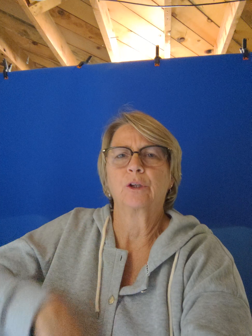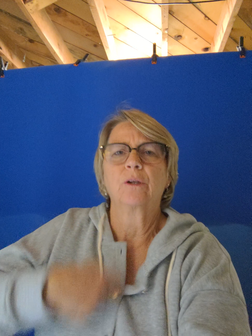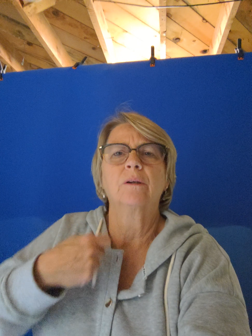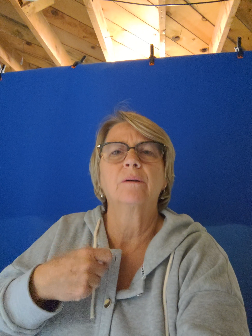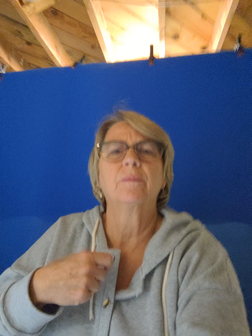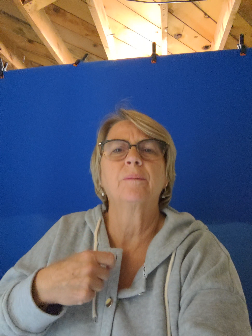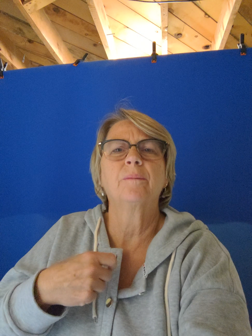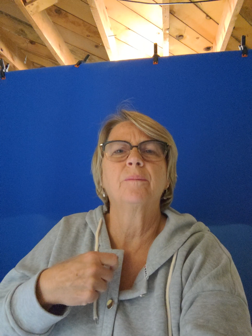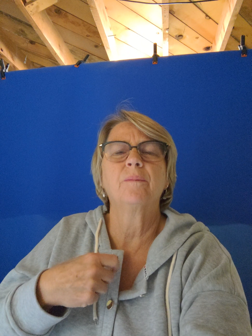zipper